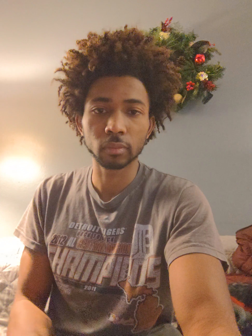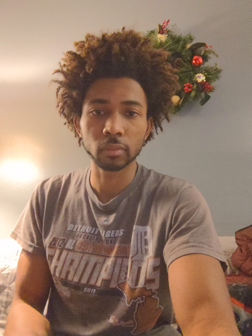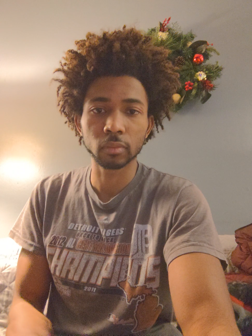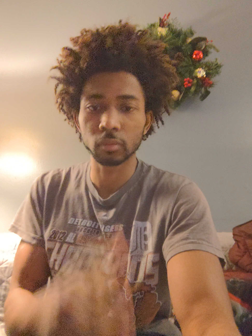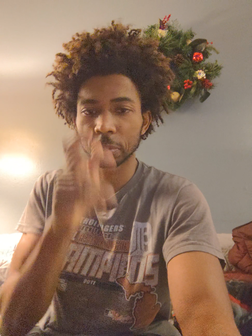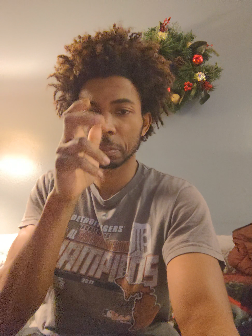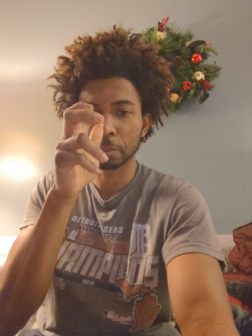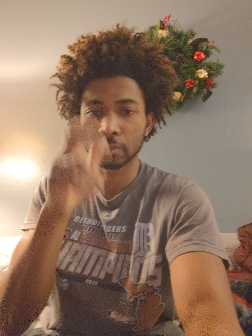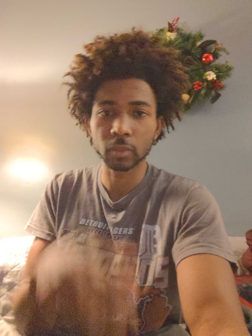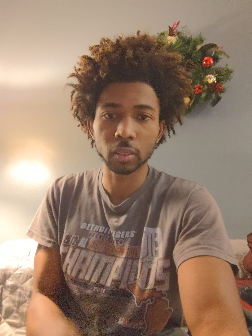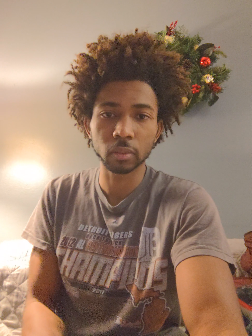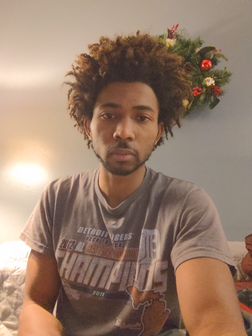bug